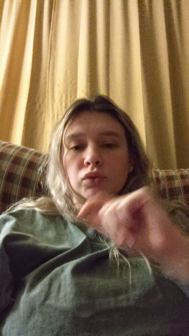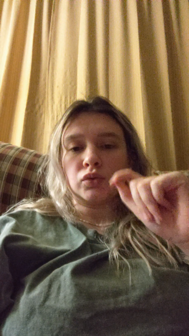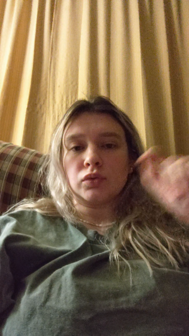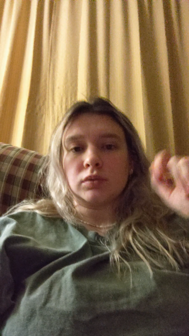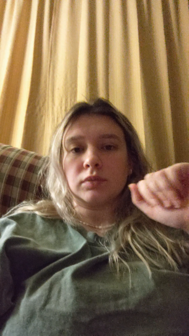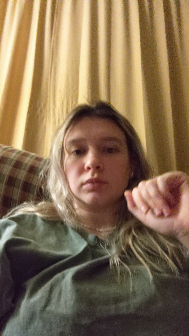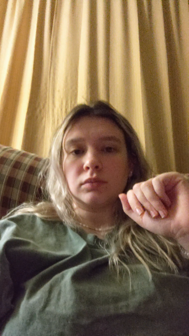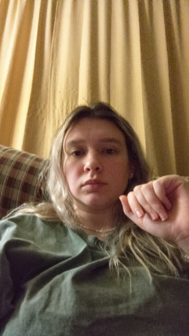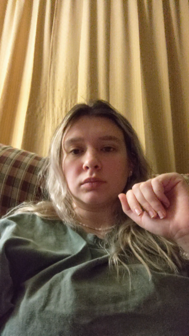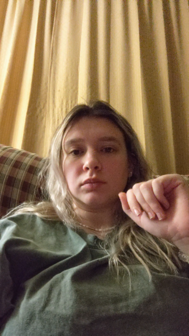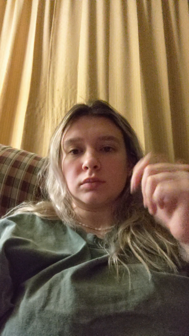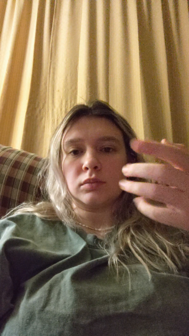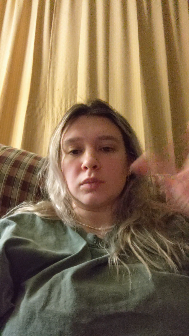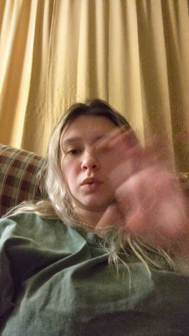pour